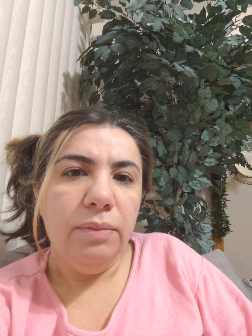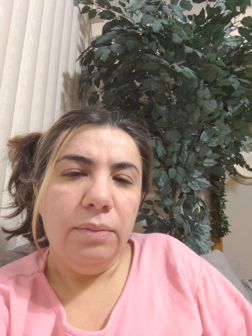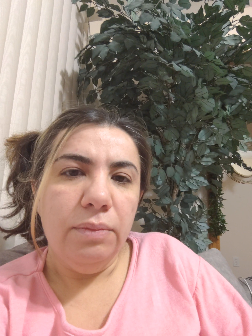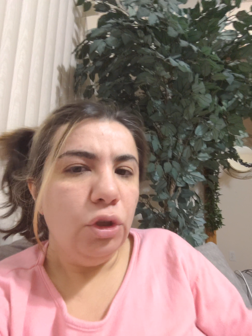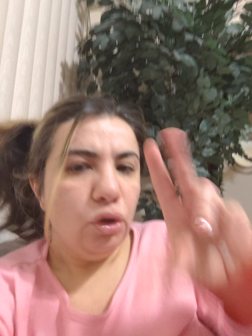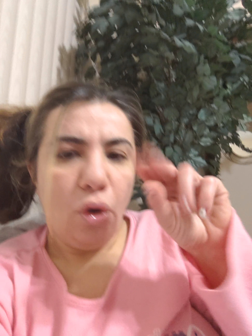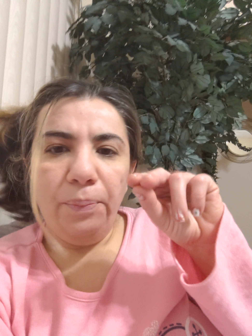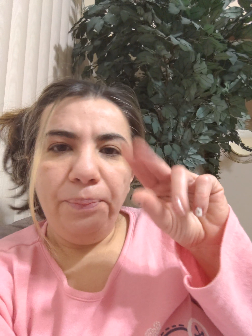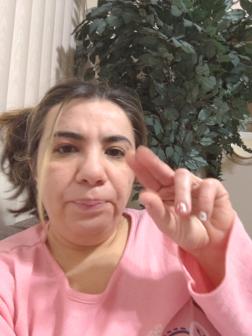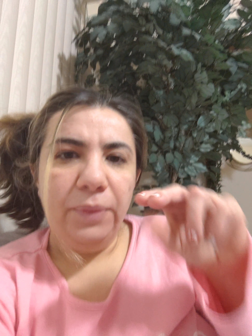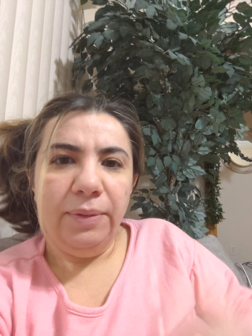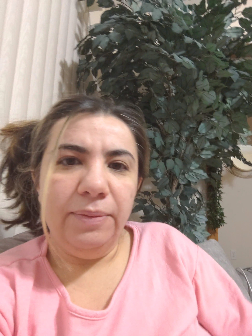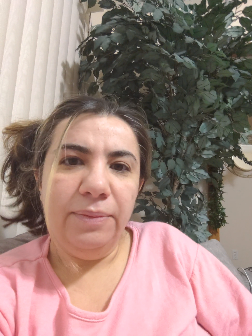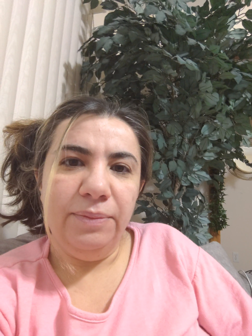no